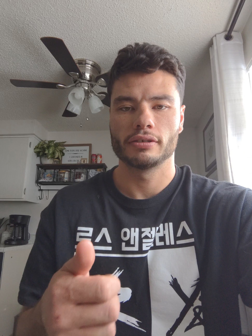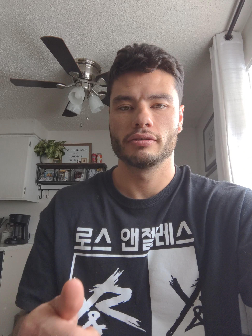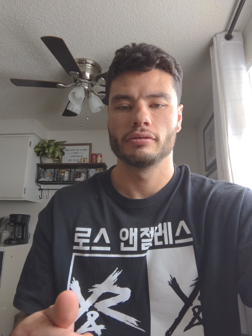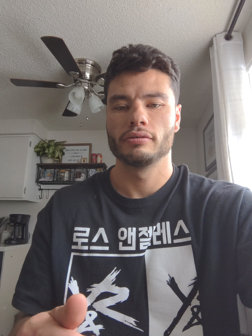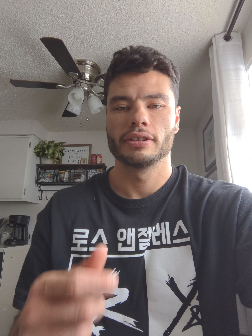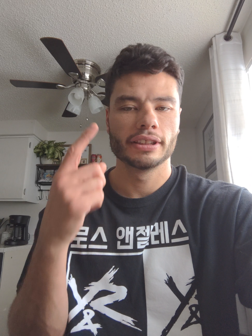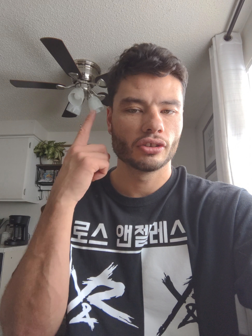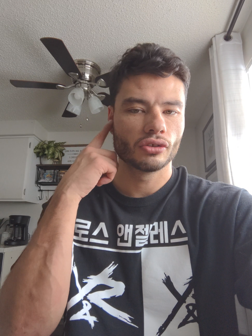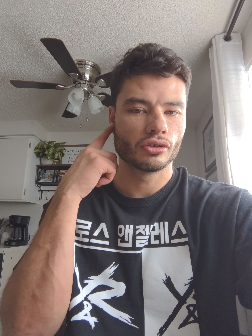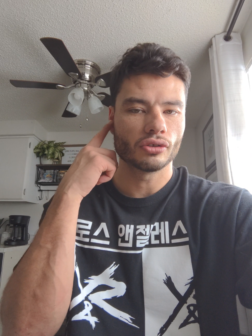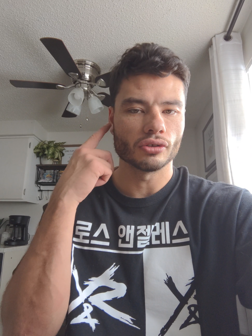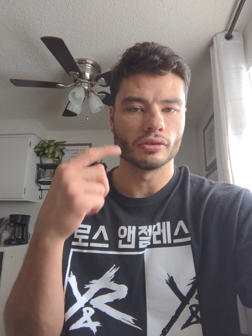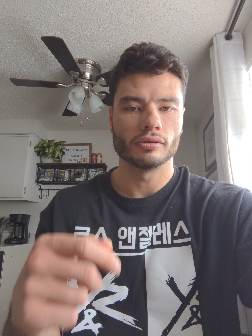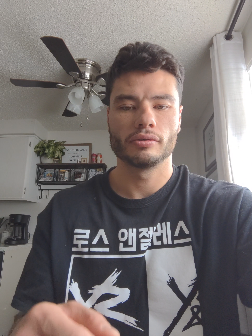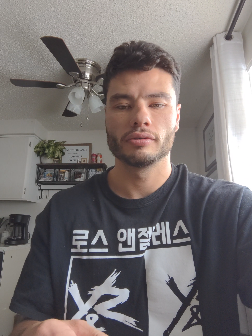ear